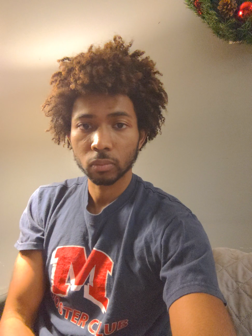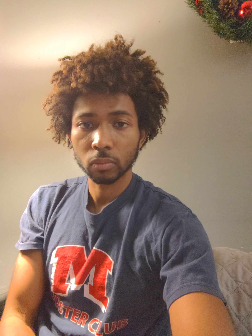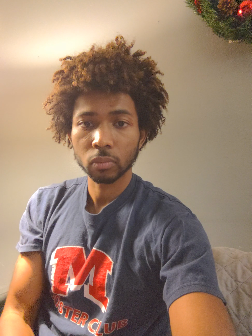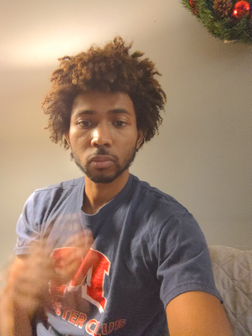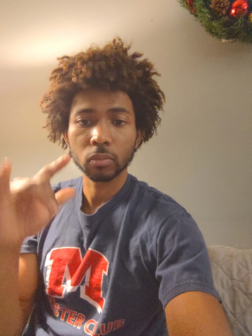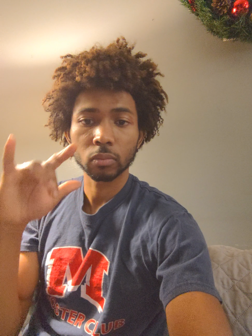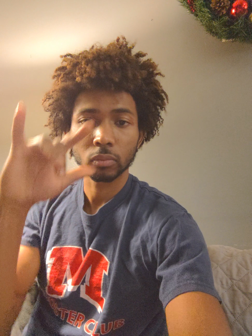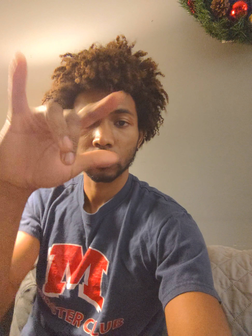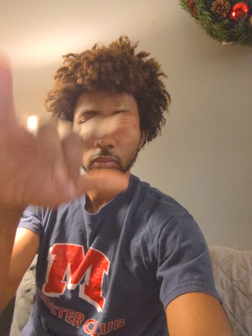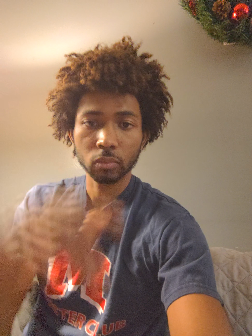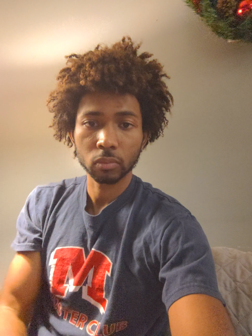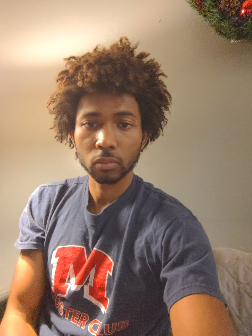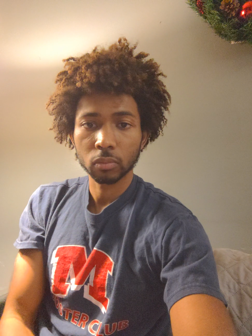airplane